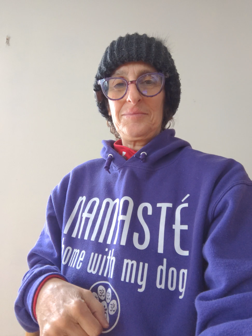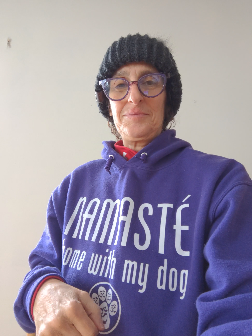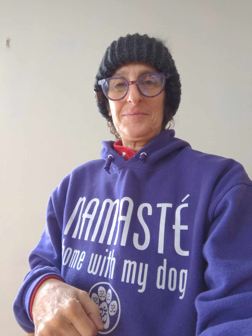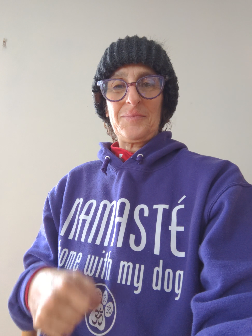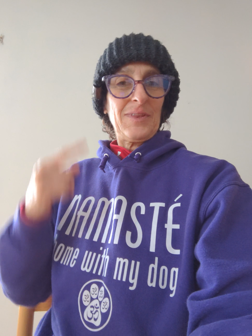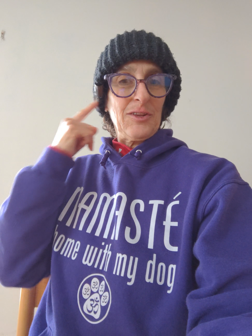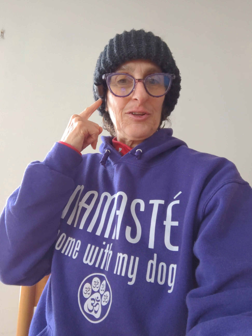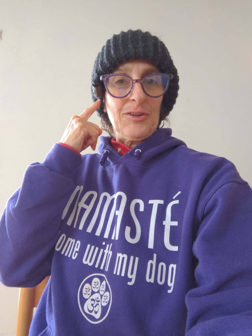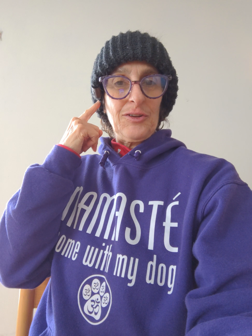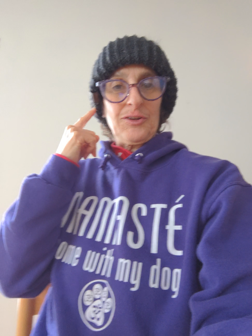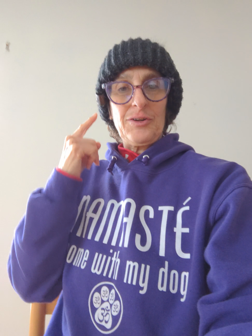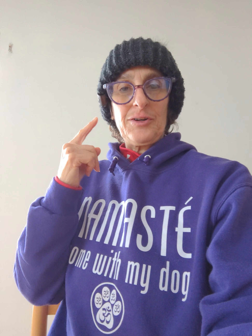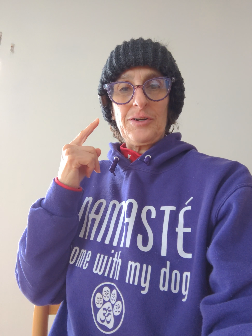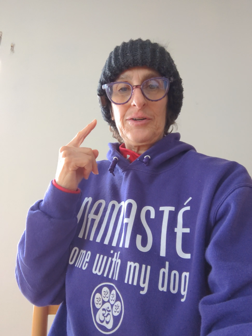hear